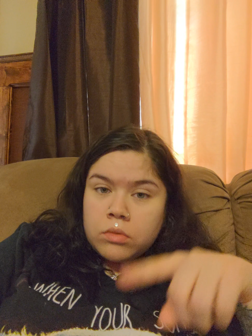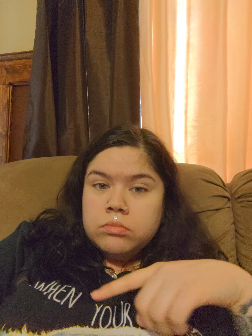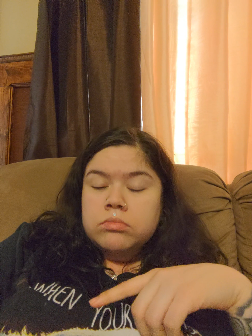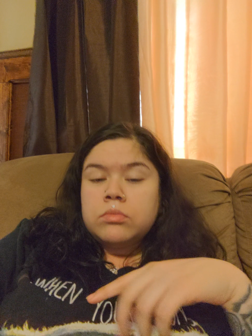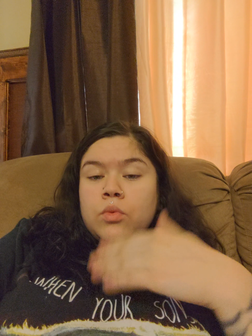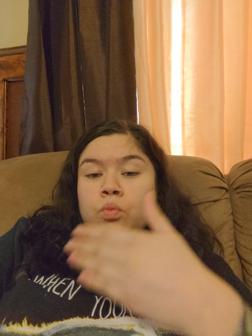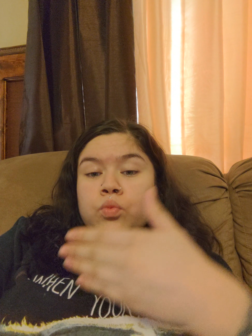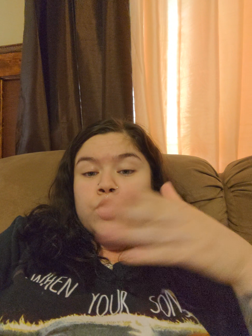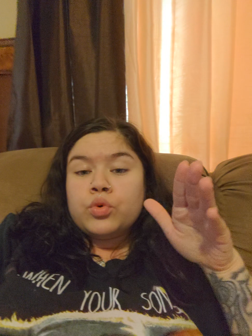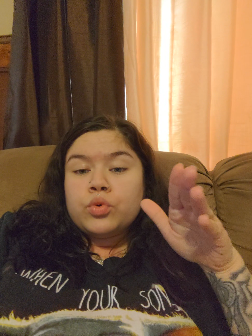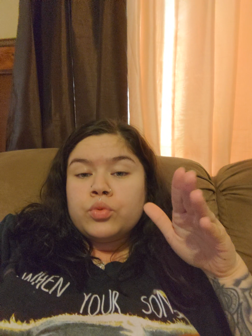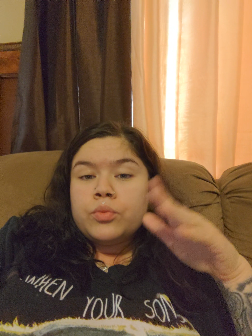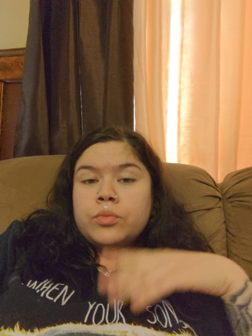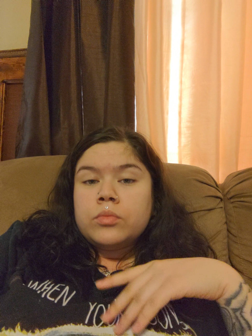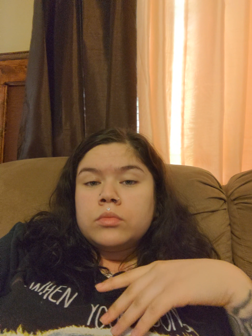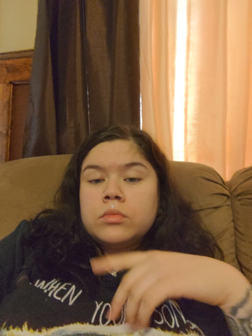room